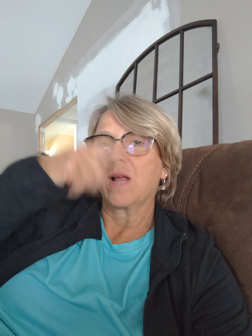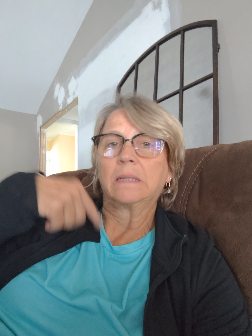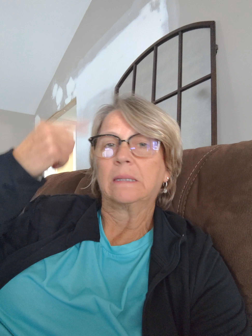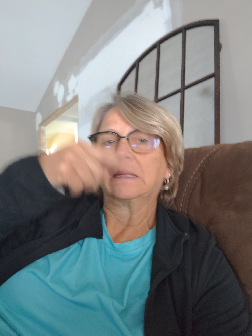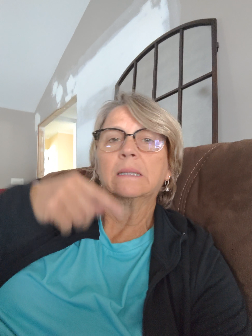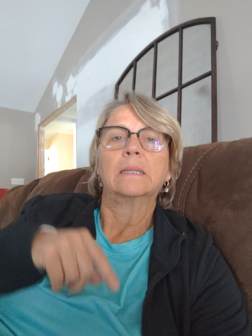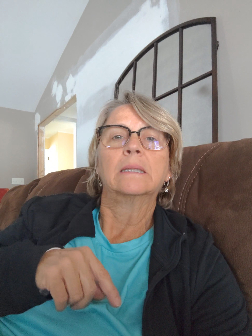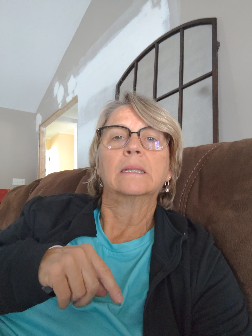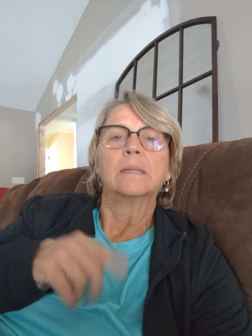face